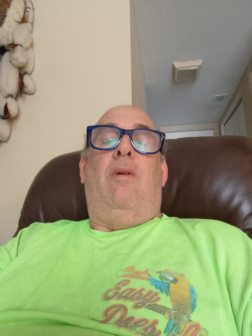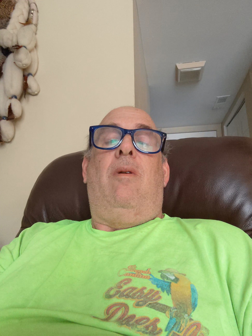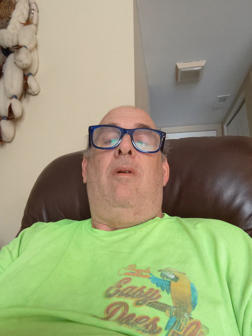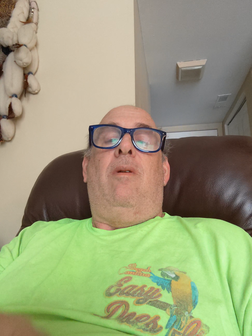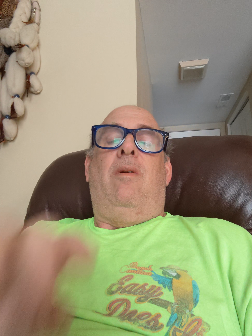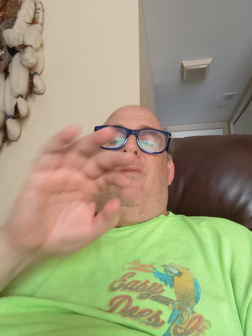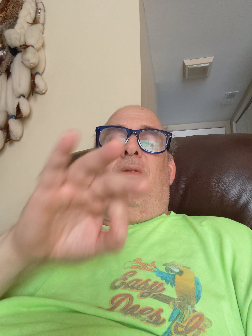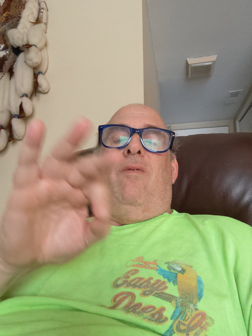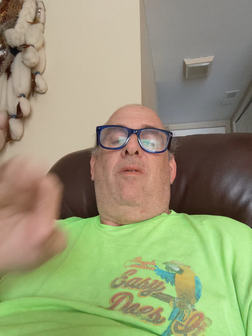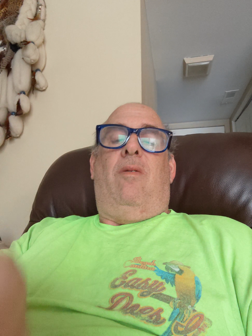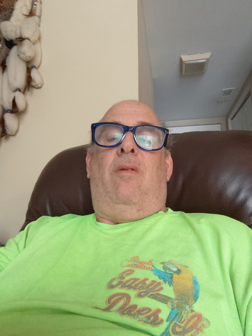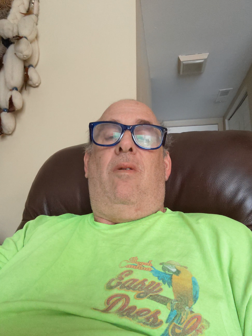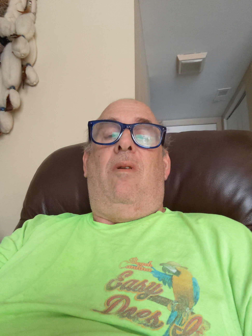french fries